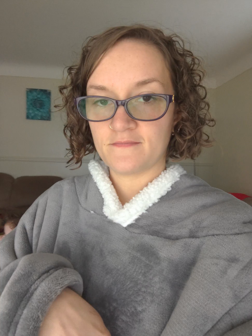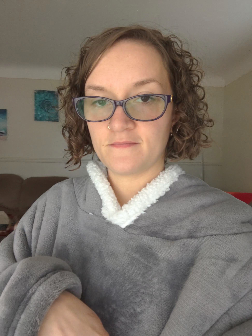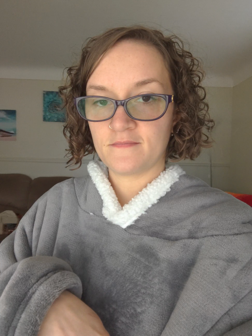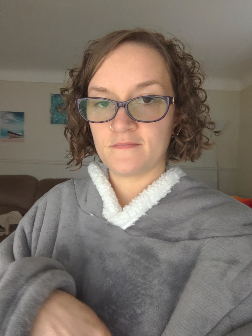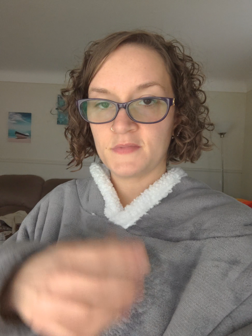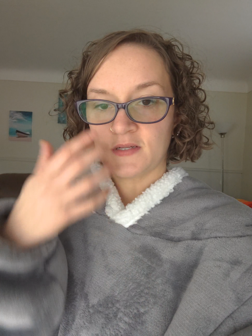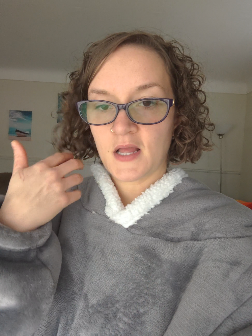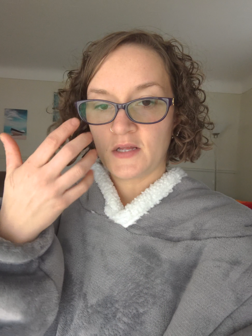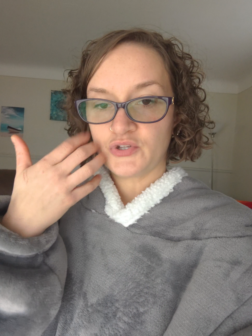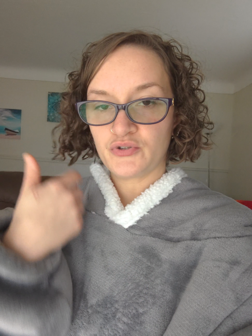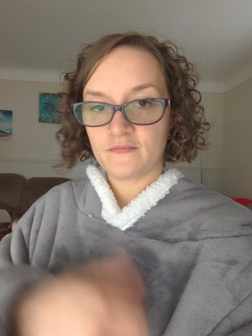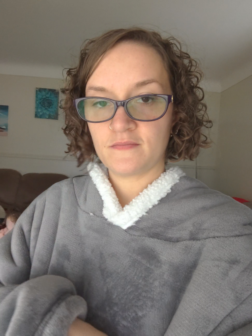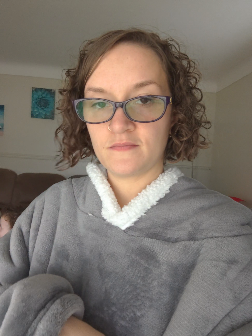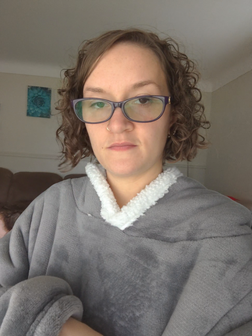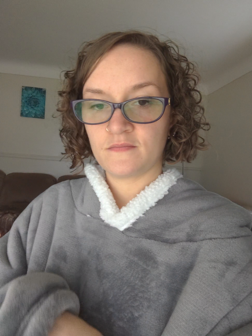tiger